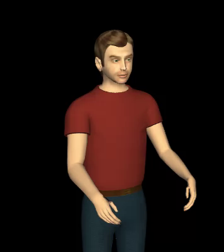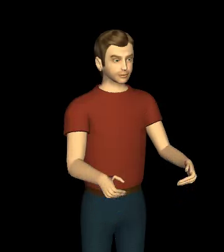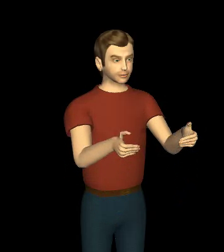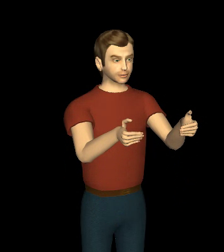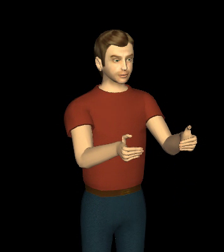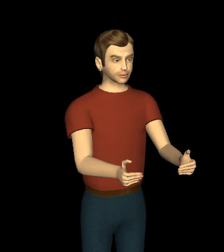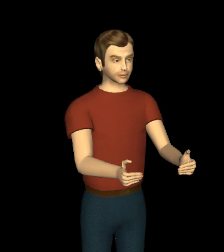توقف